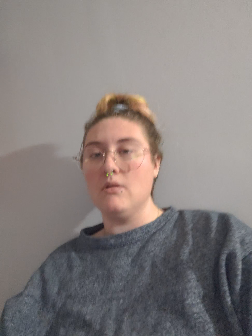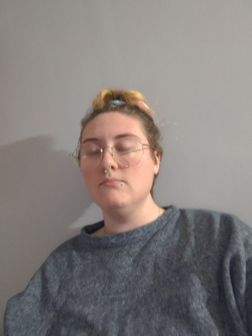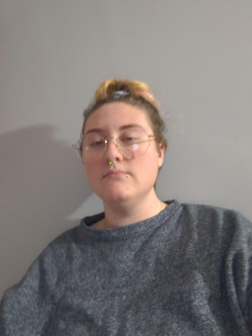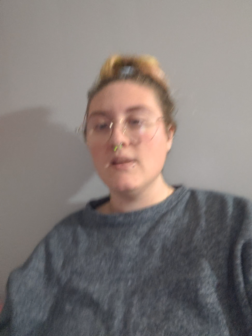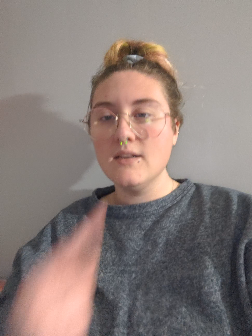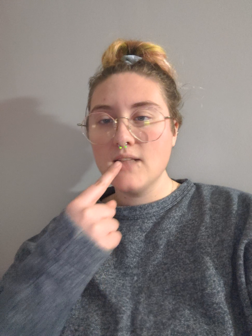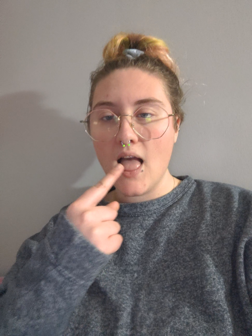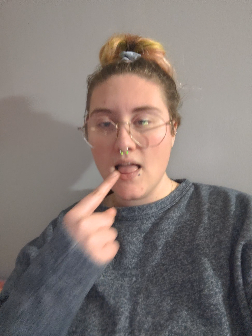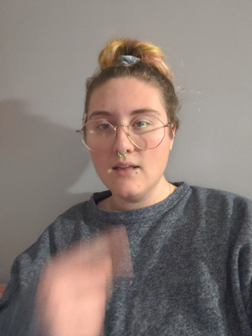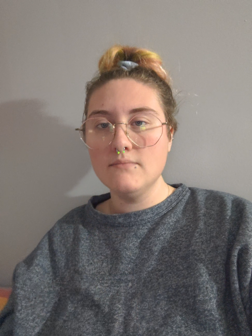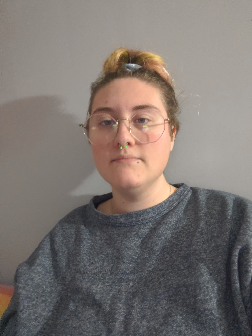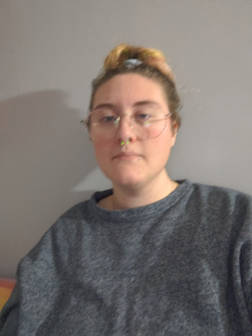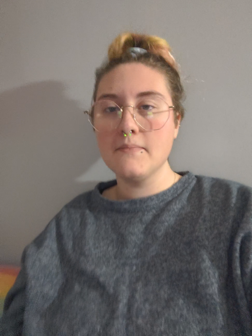tongue